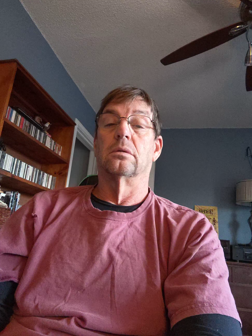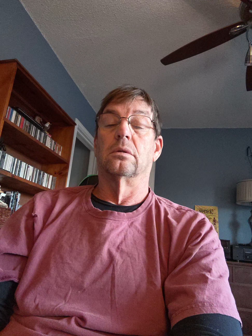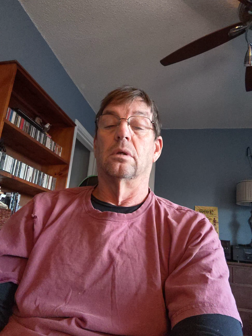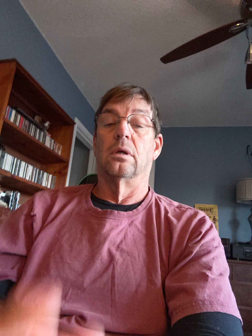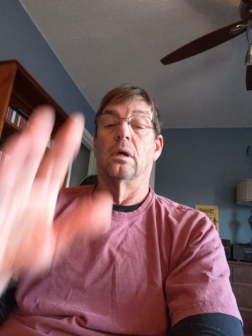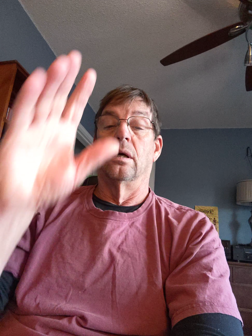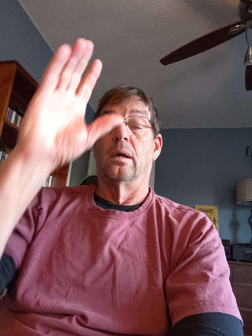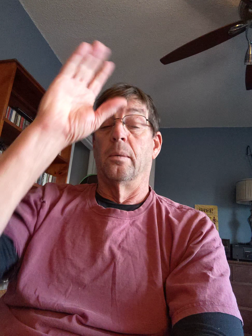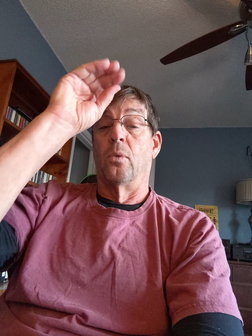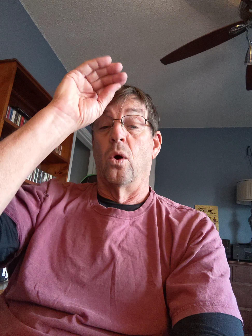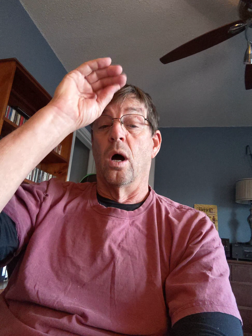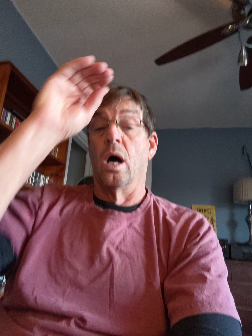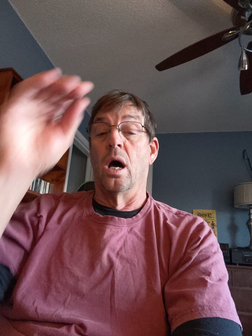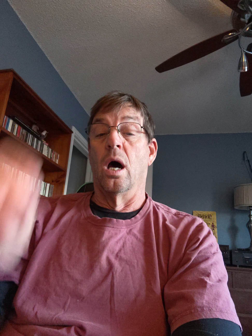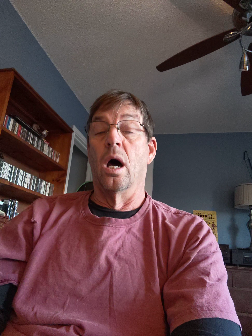boy